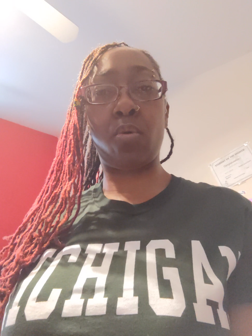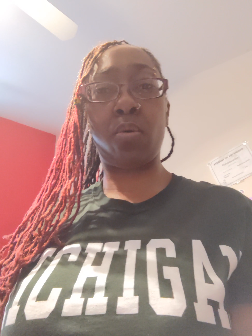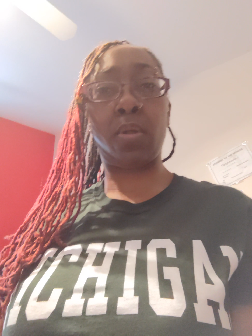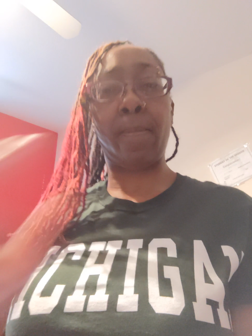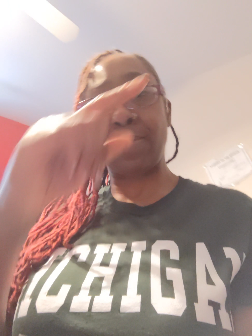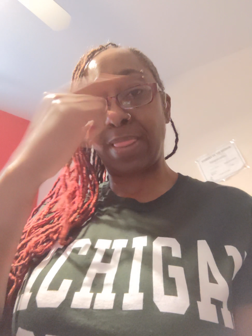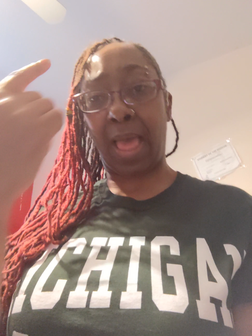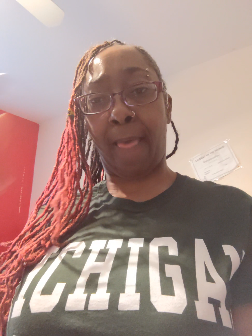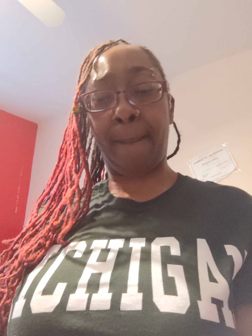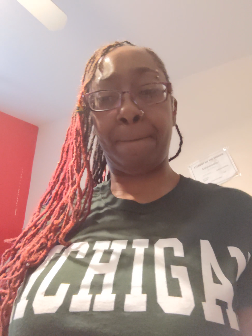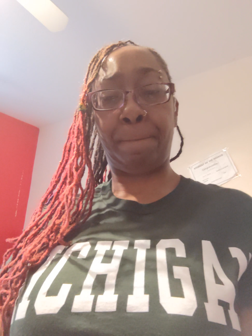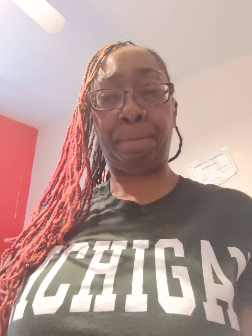black